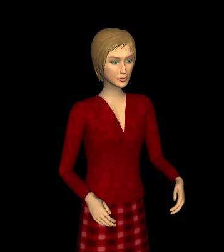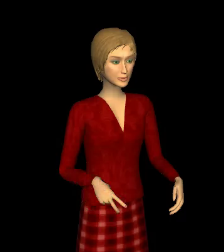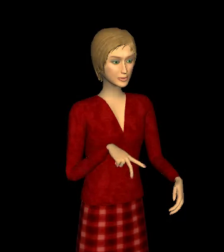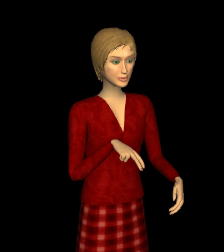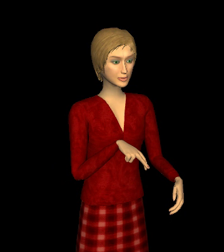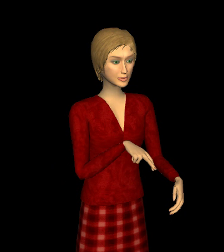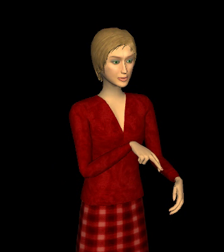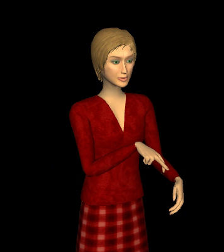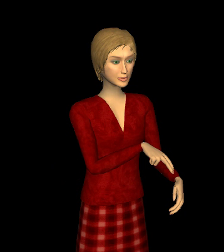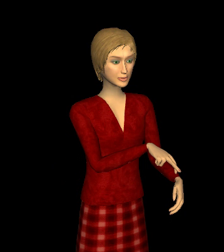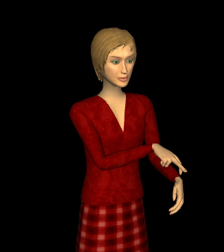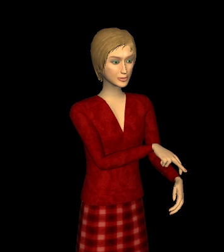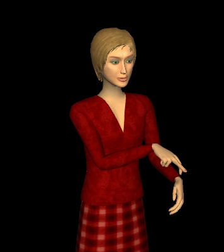يمشي